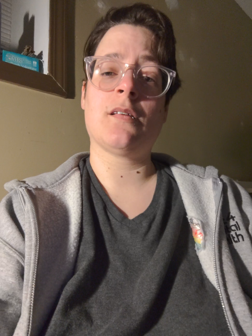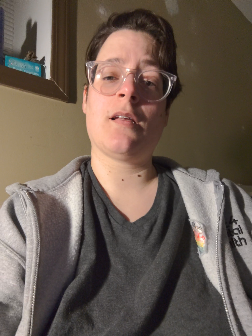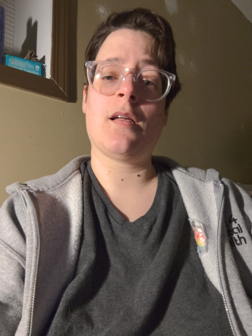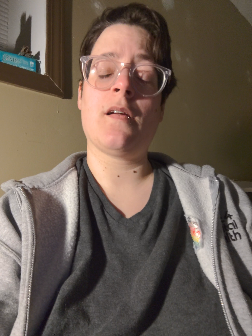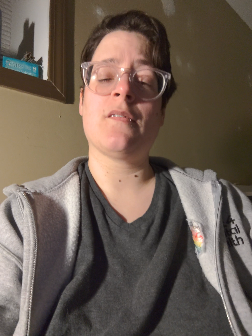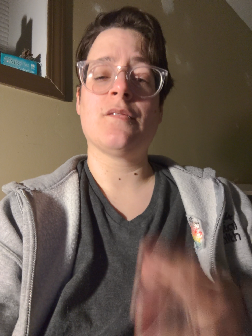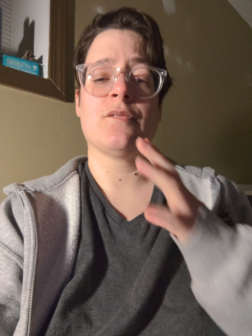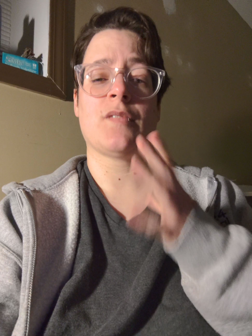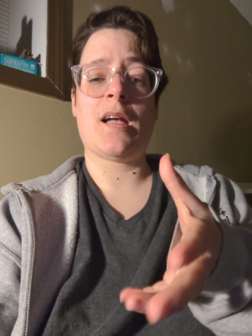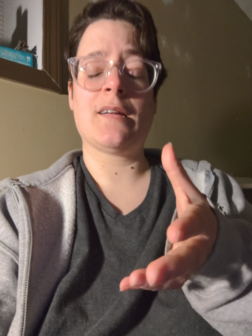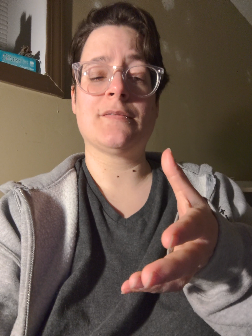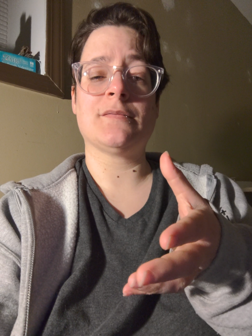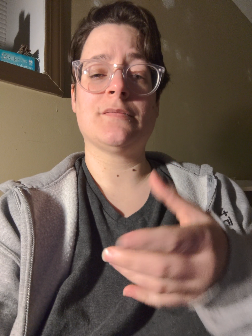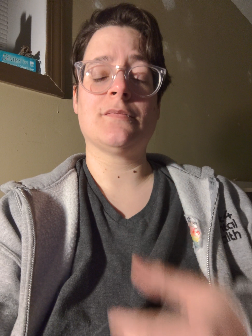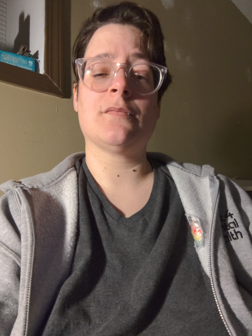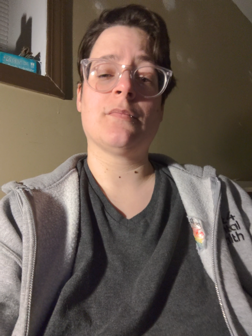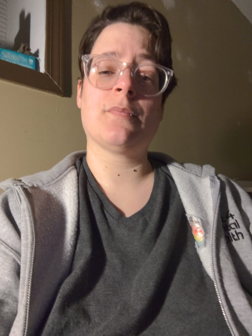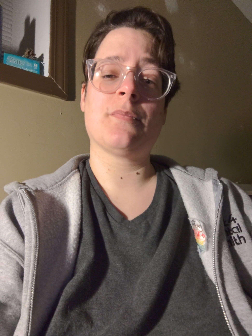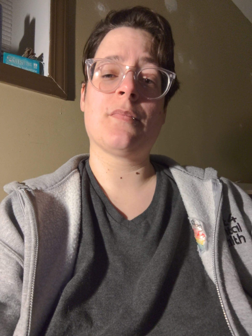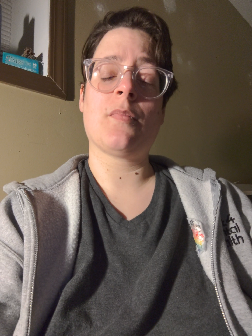fine